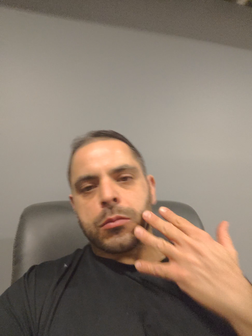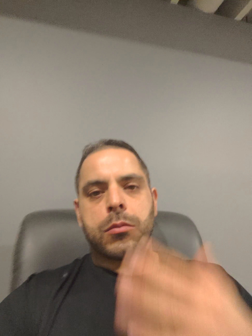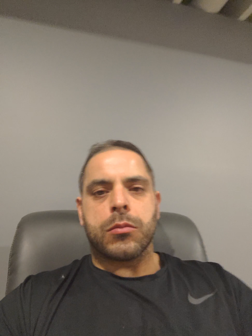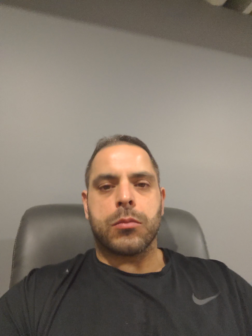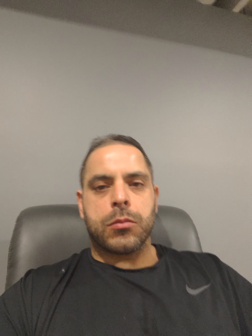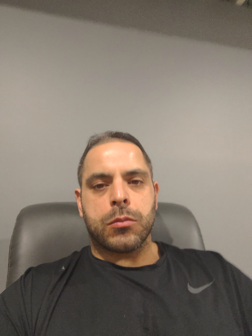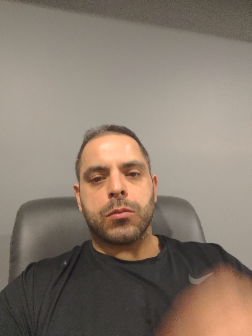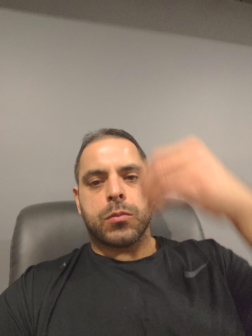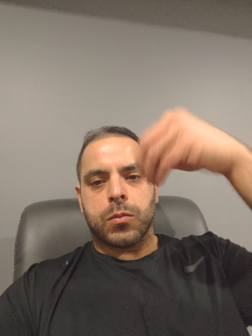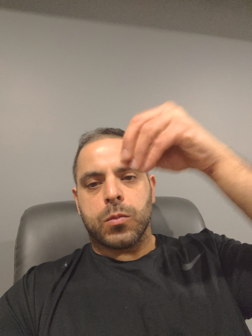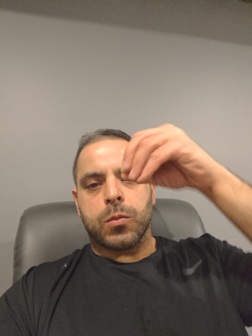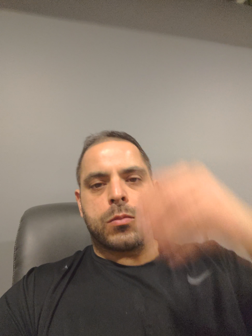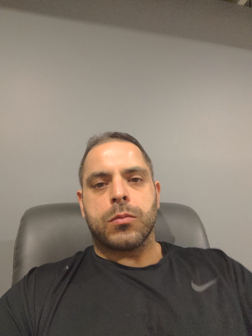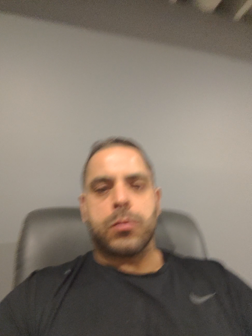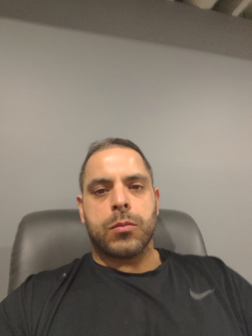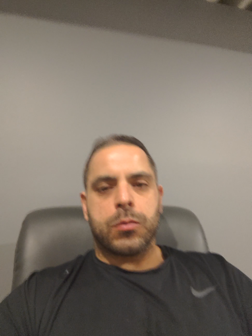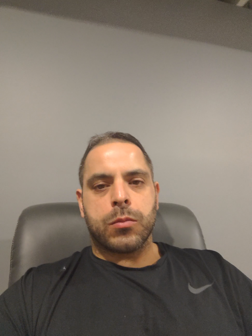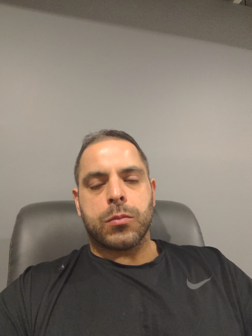store